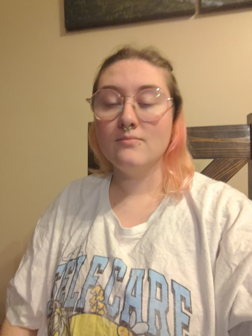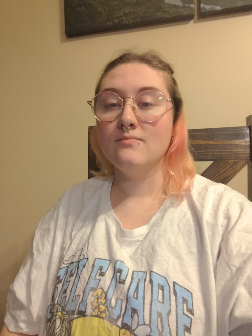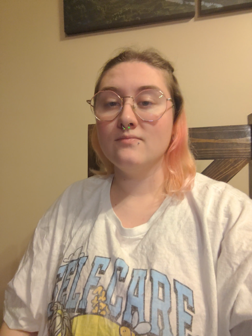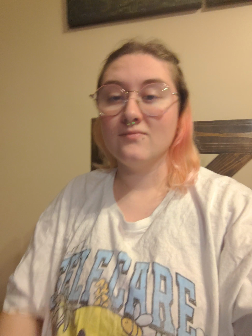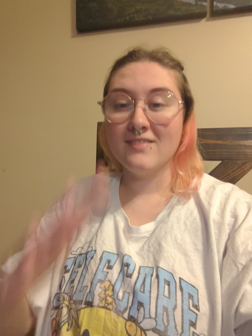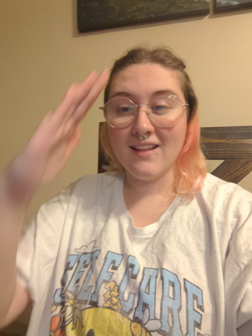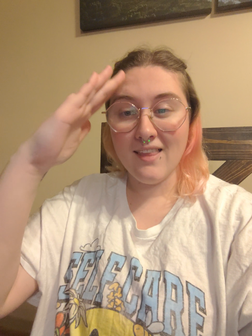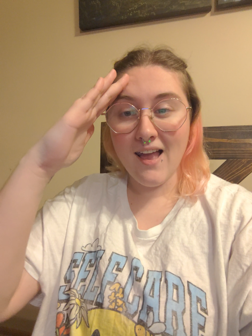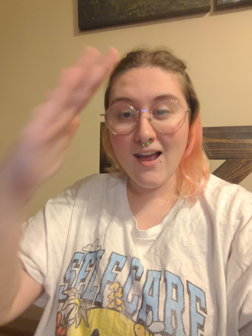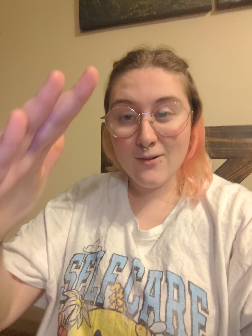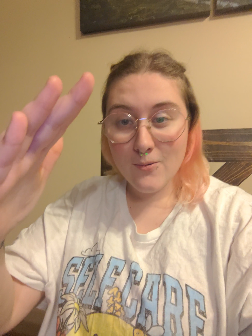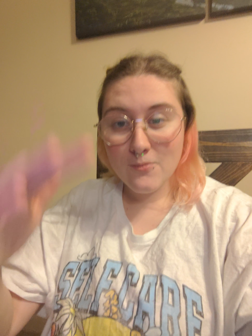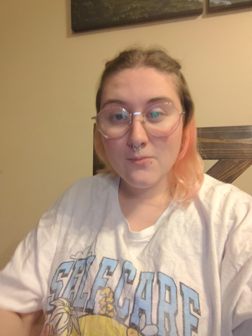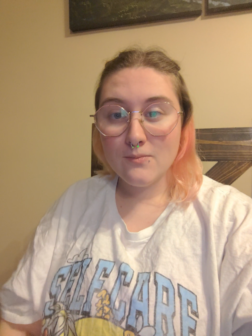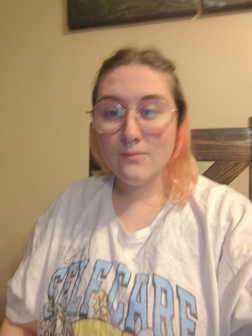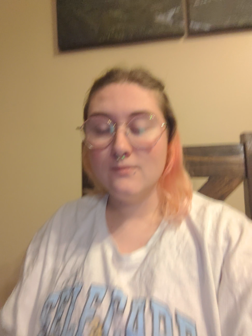hello